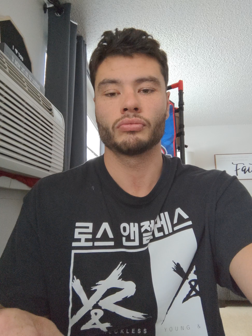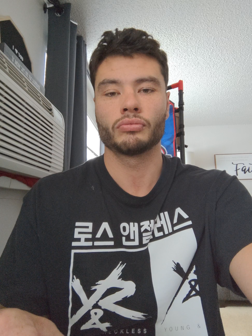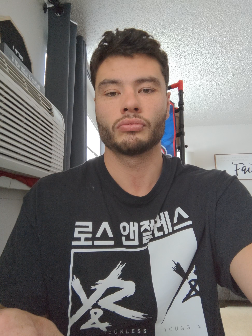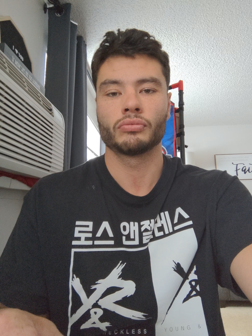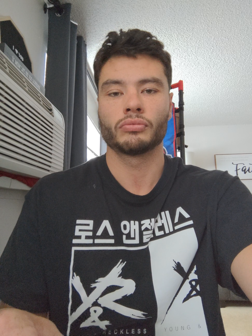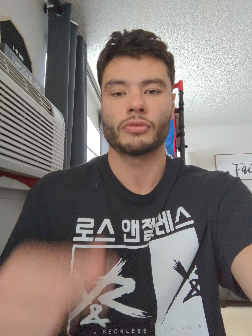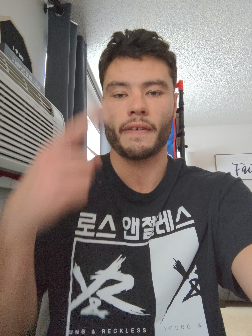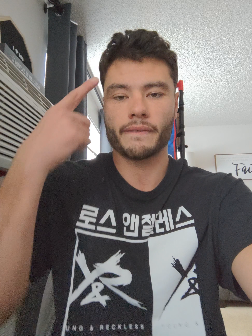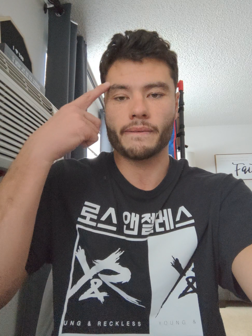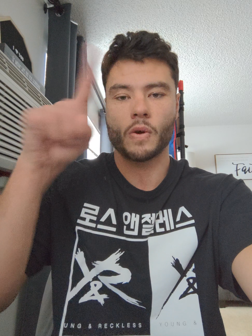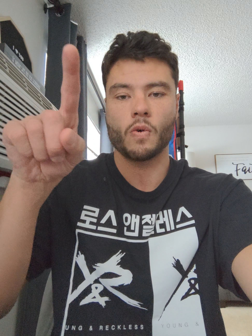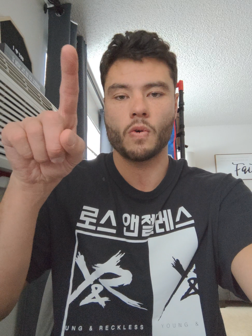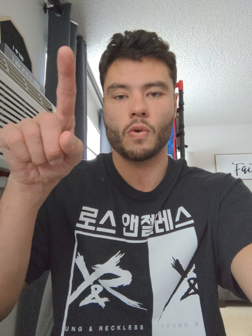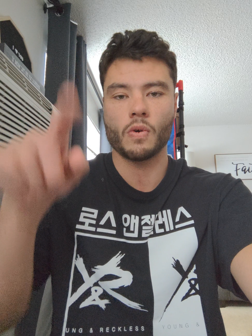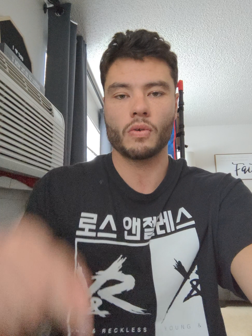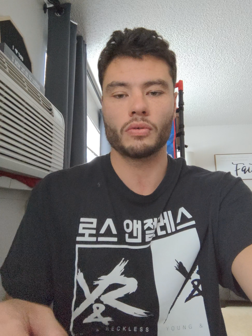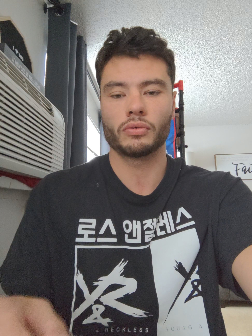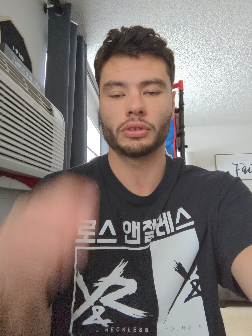for